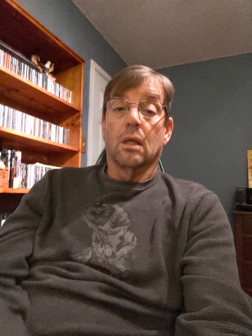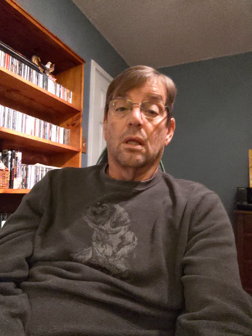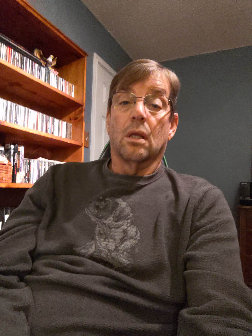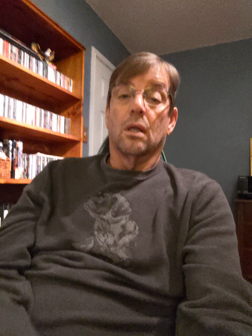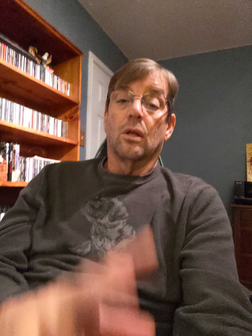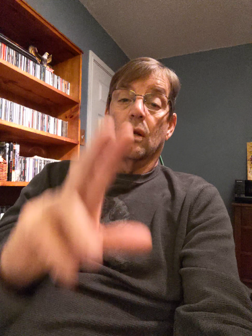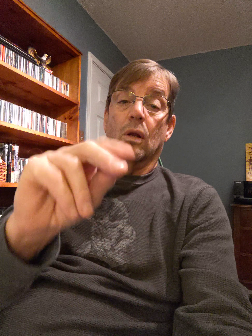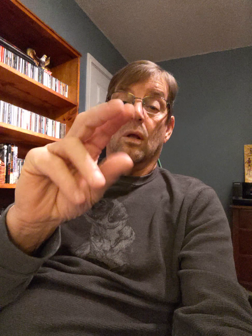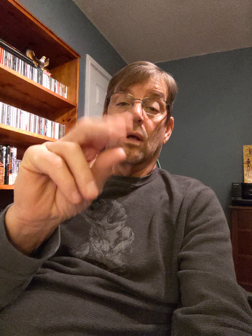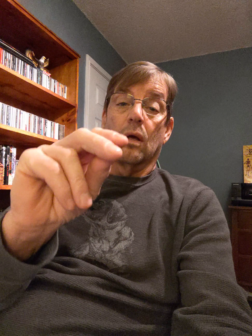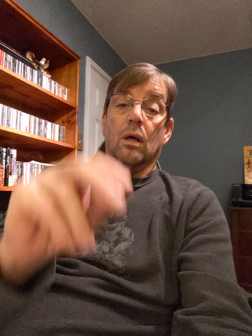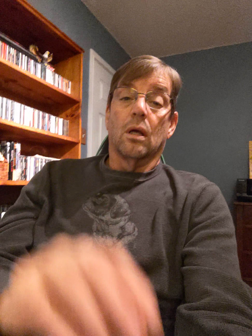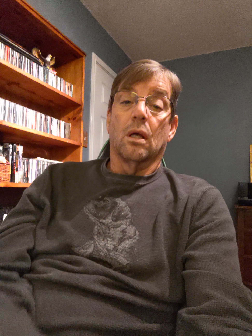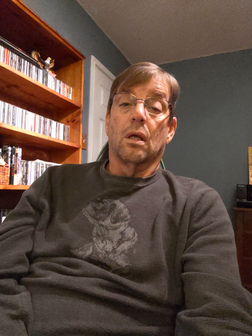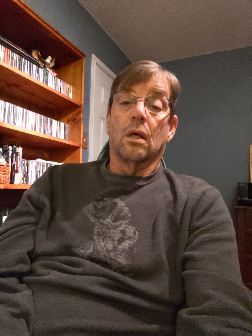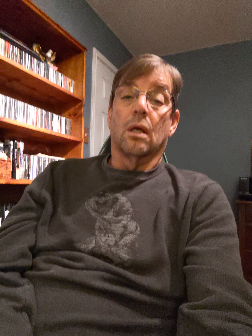no